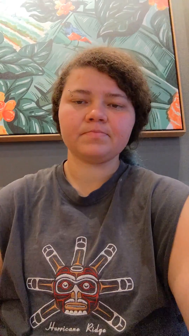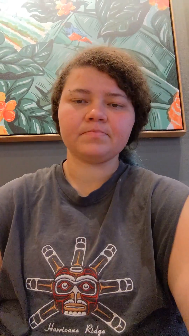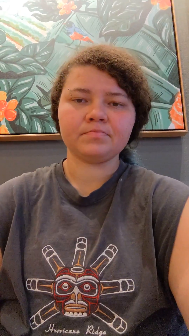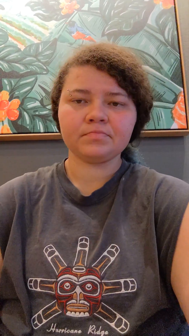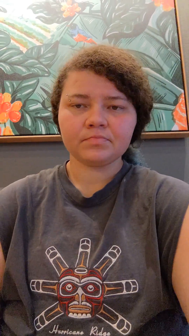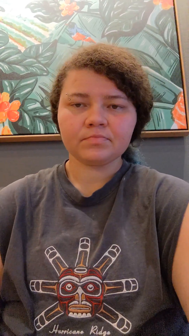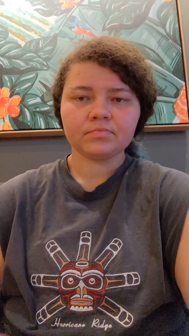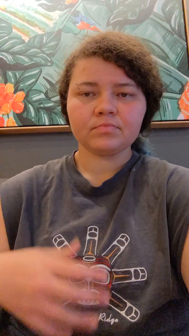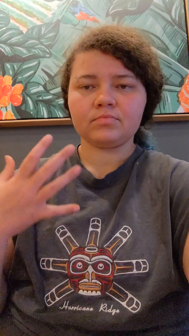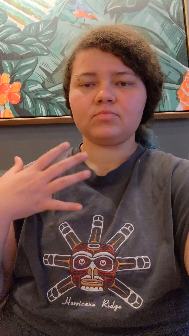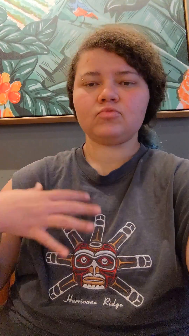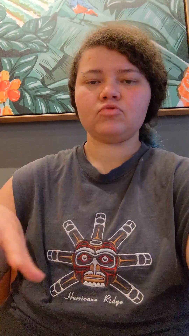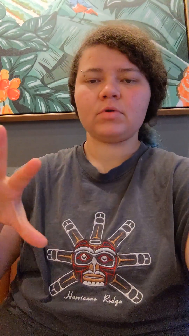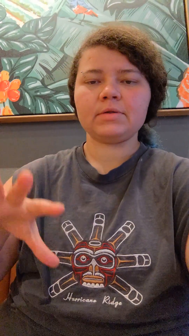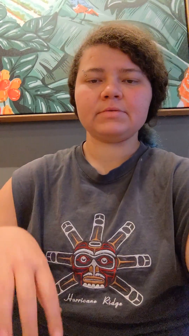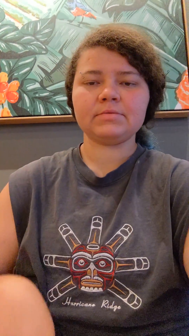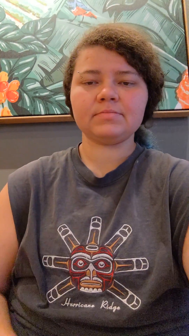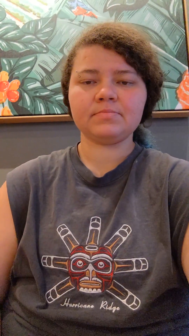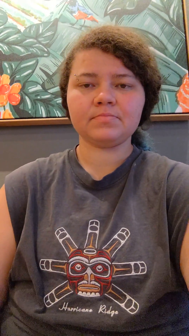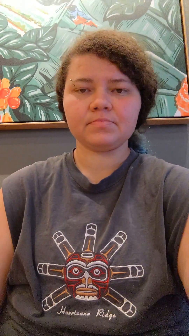dress